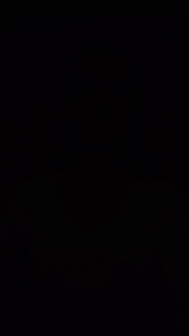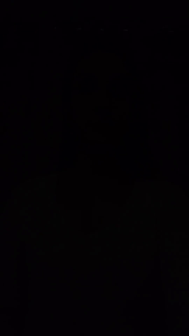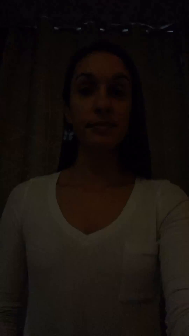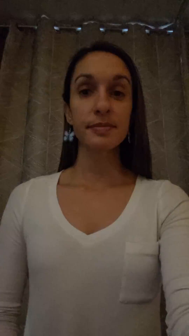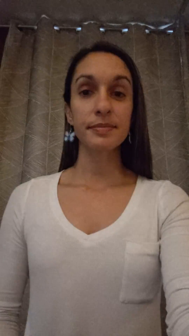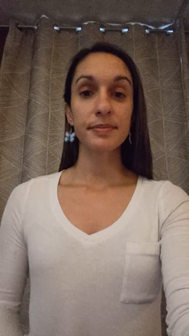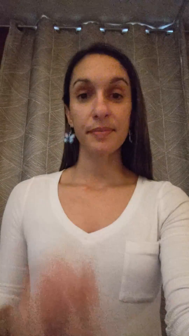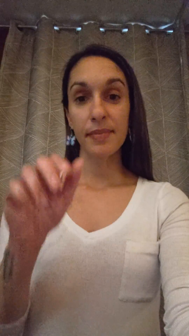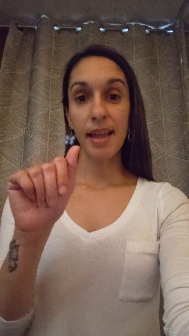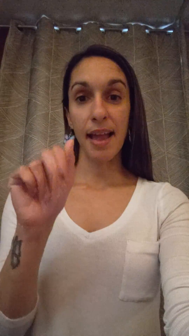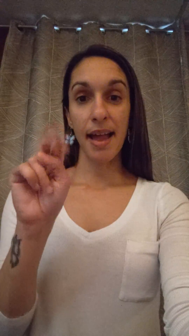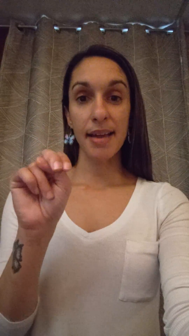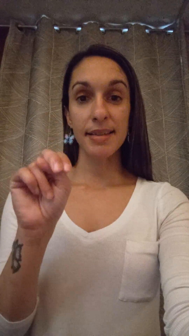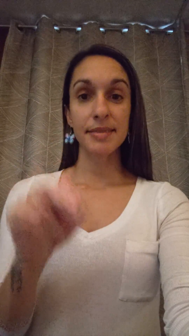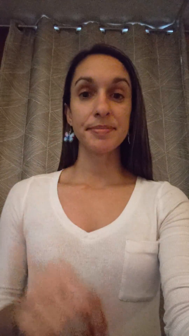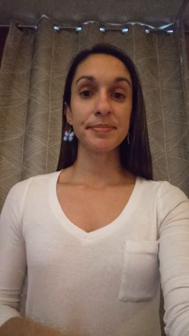an